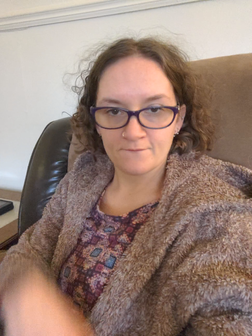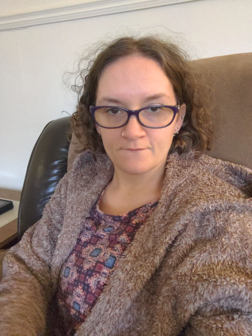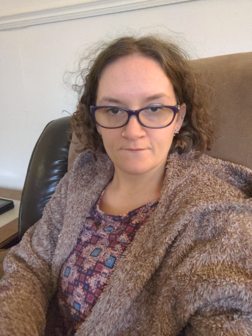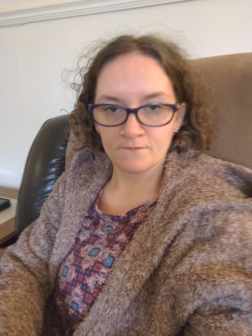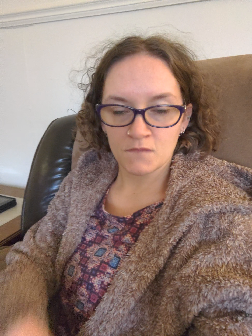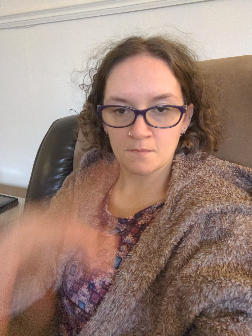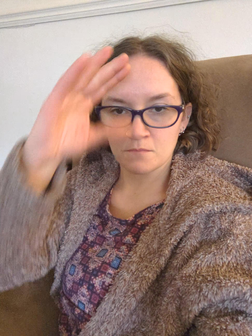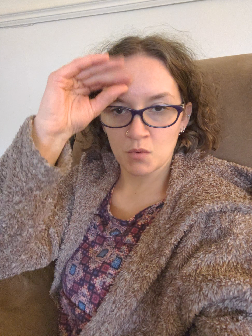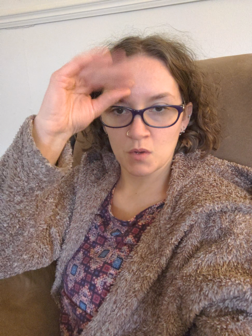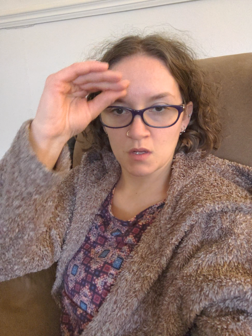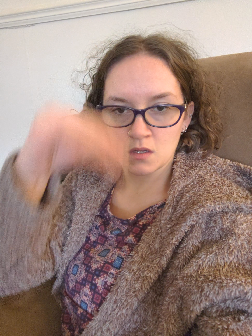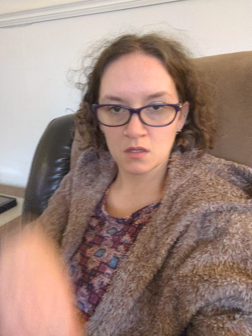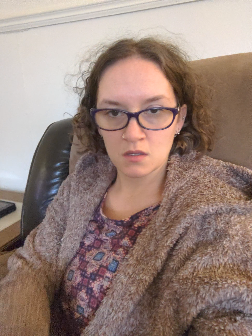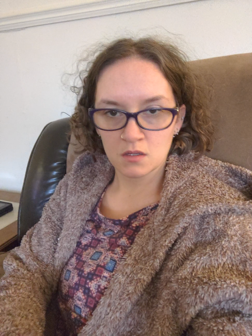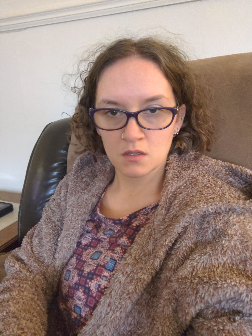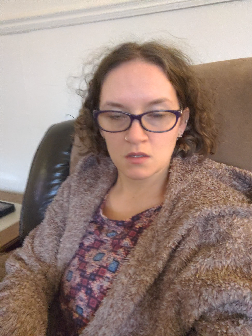boy